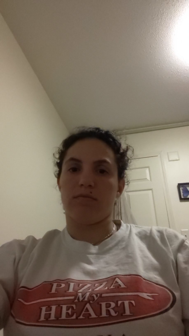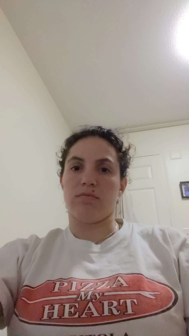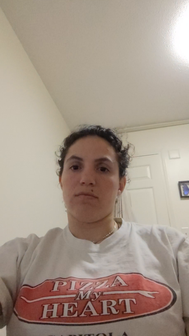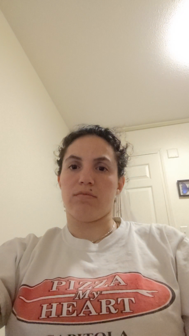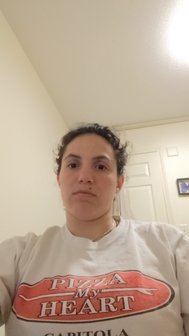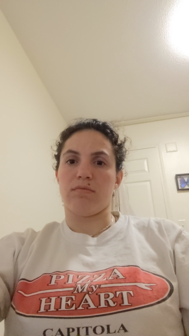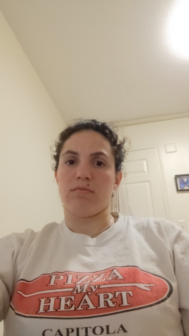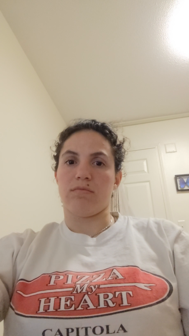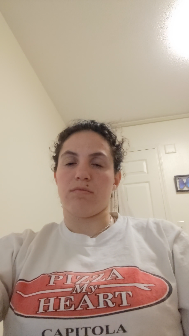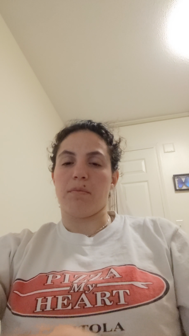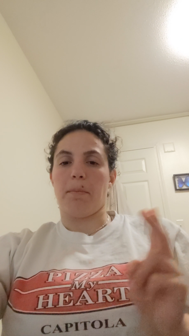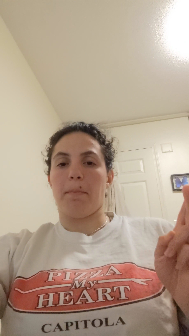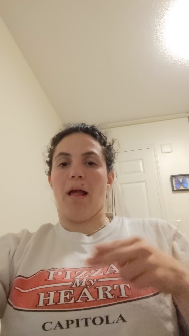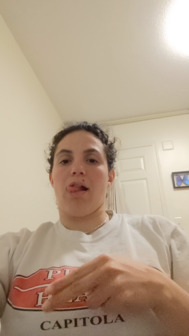belt